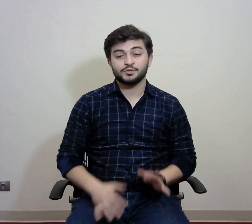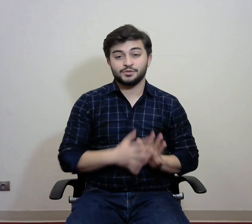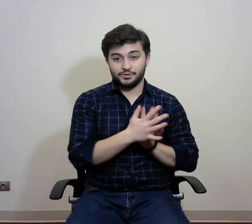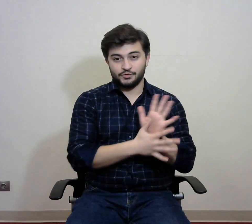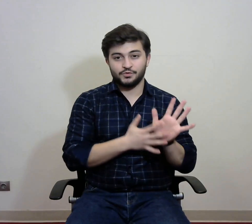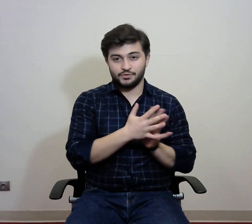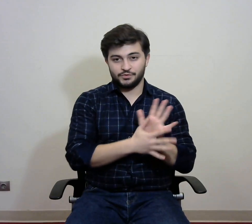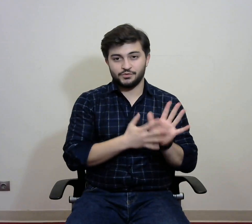işarə